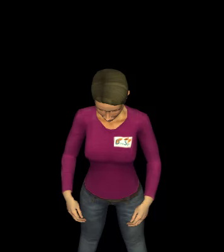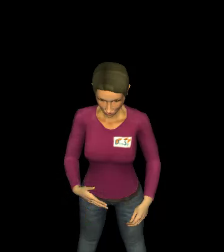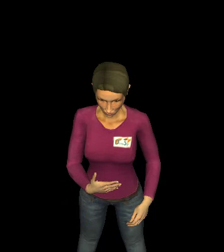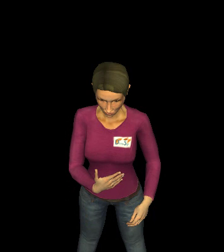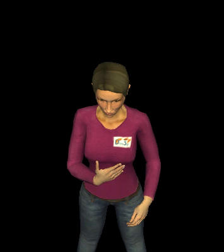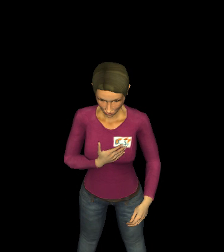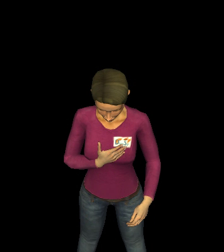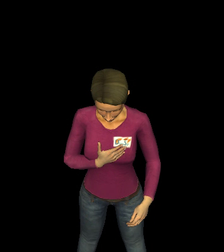لي